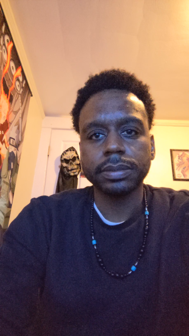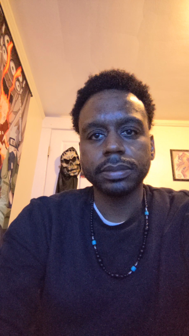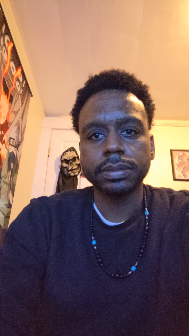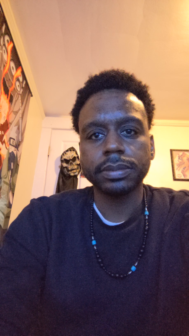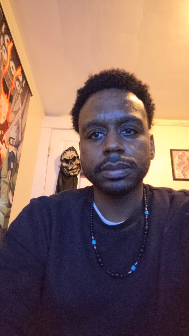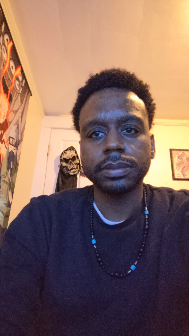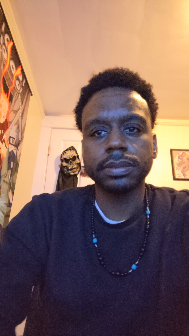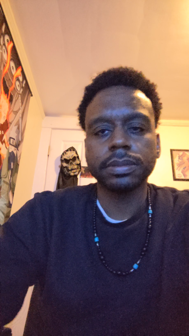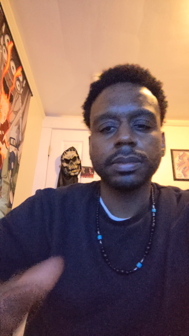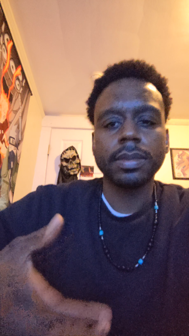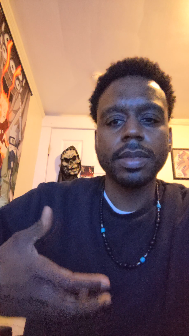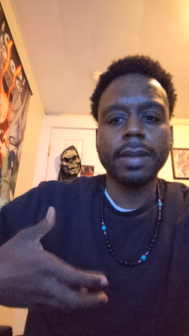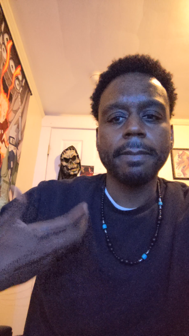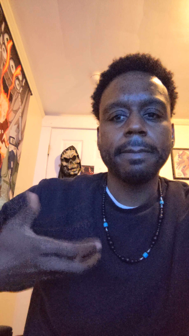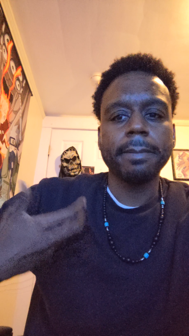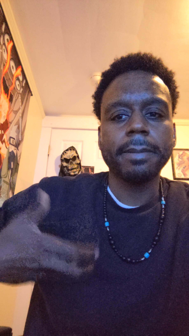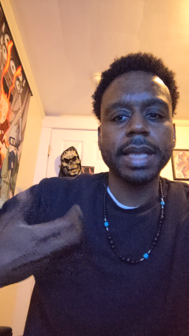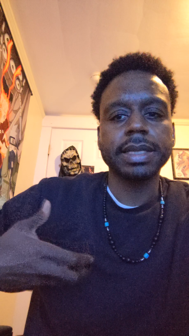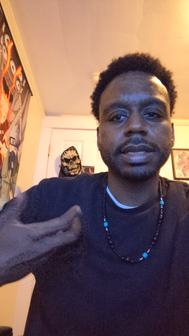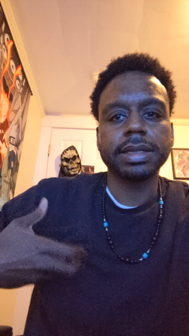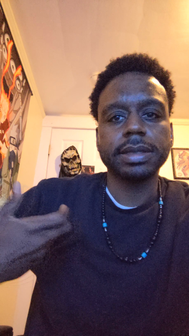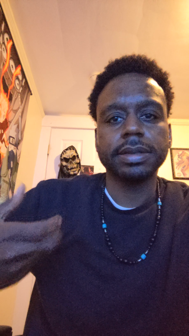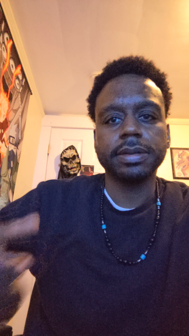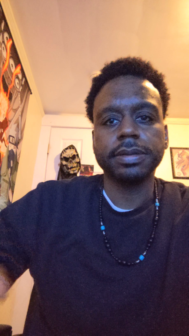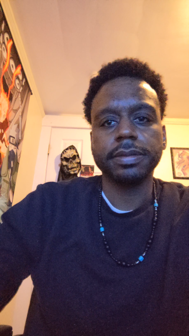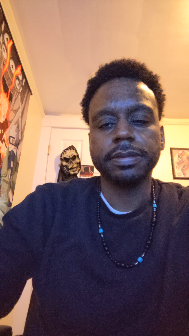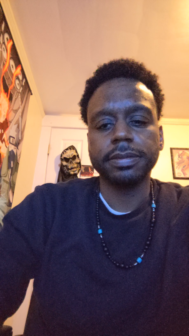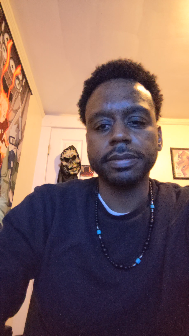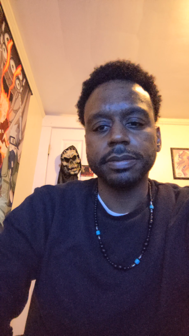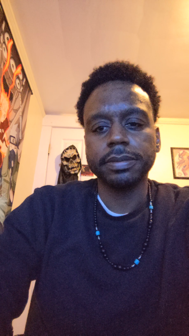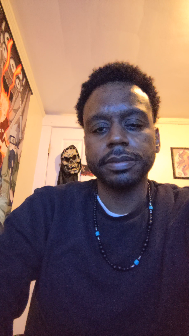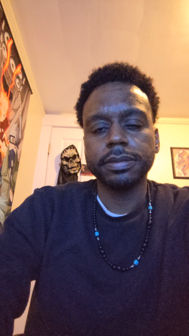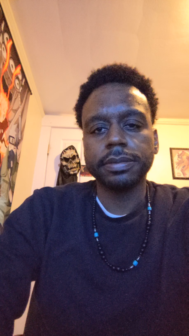monkey